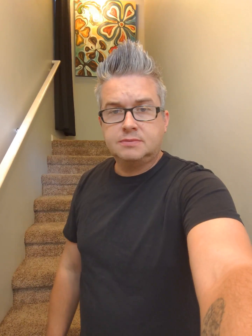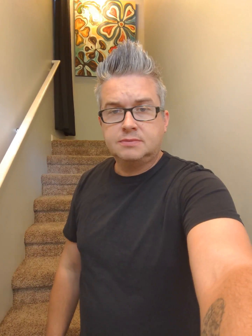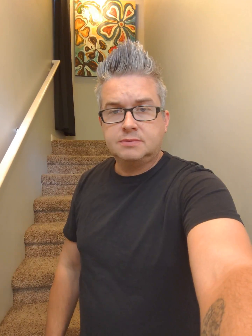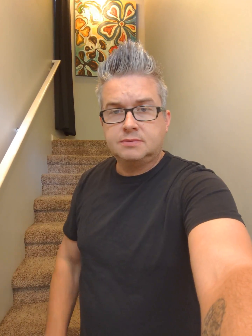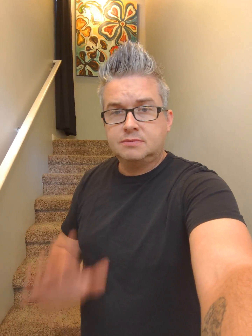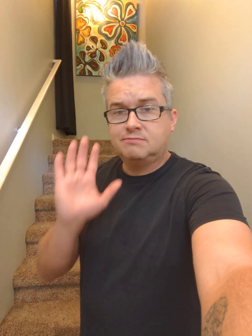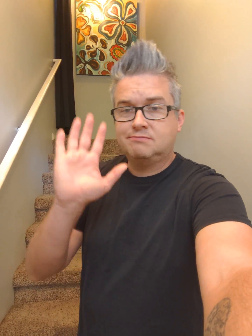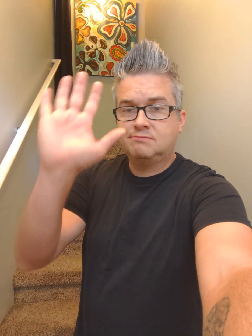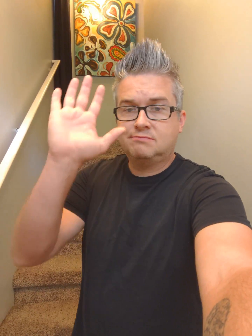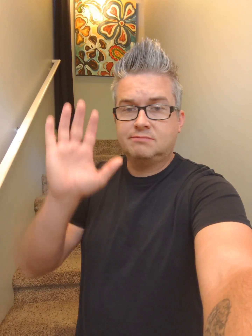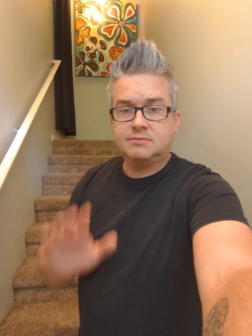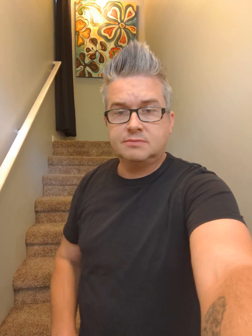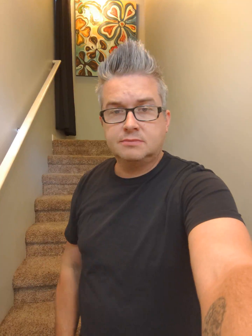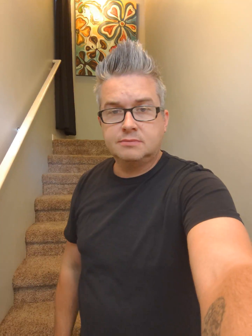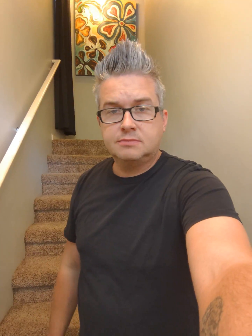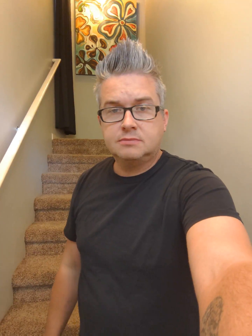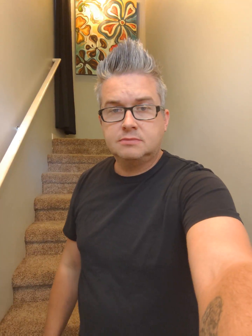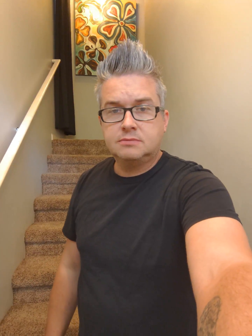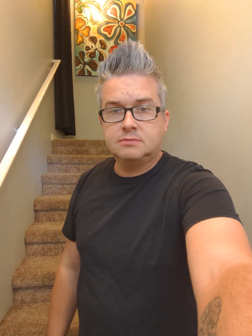give me five